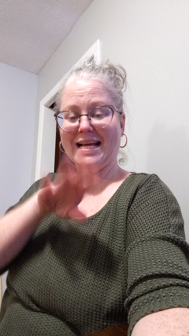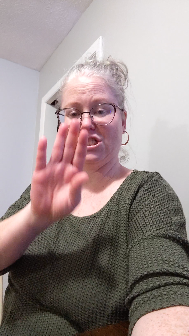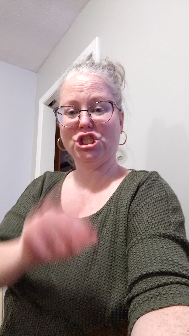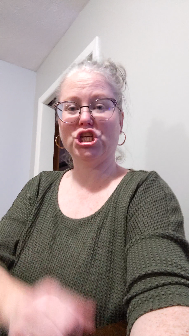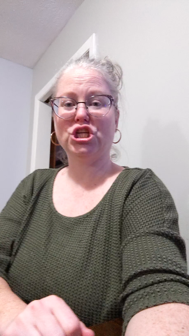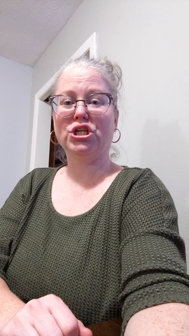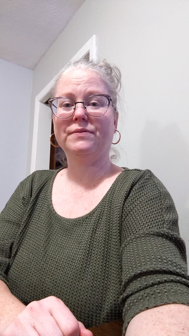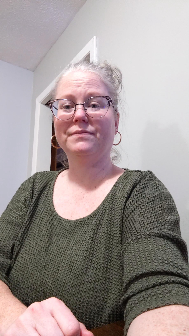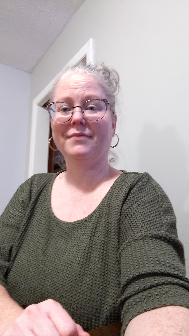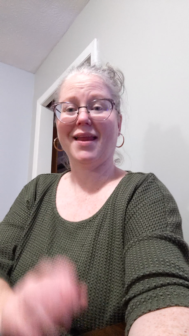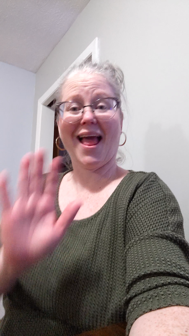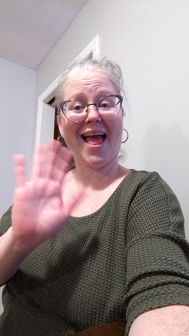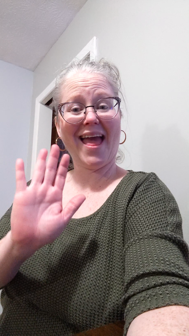hi